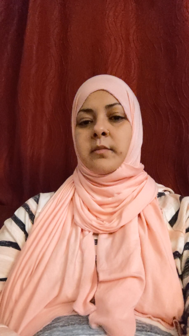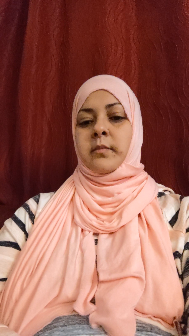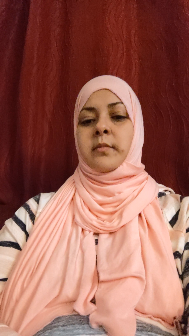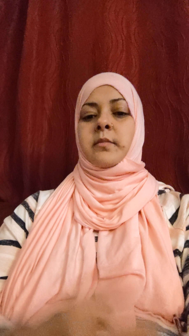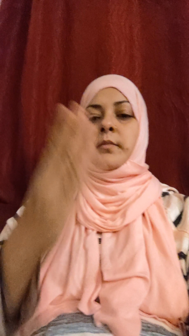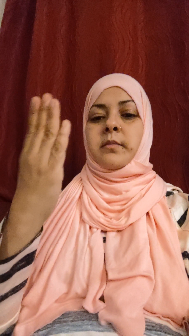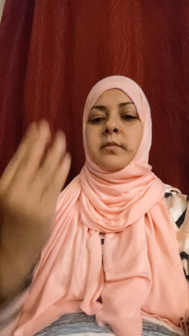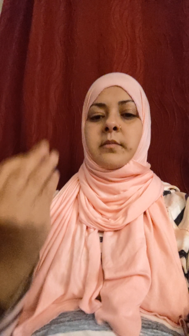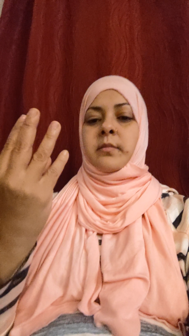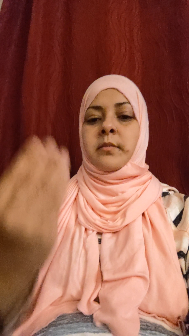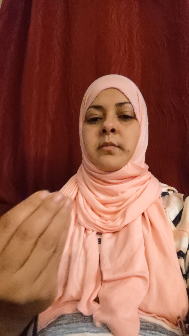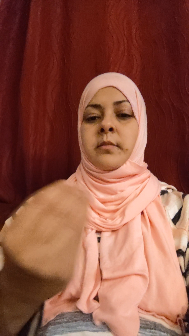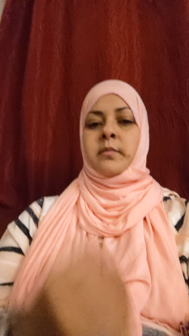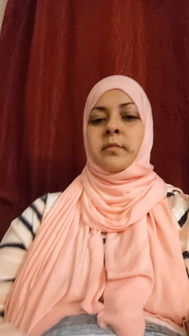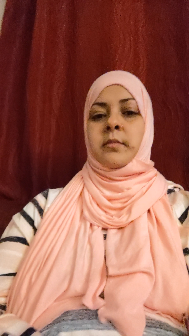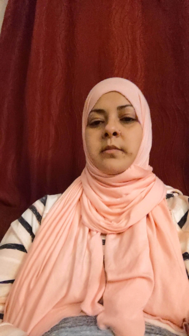gentle